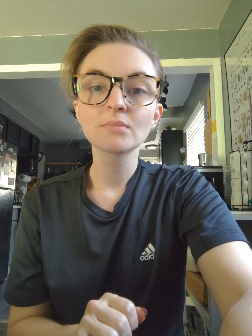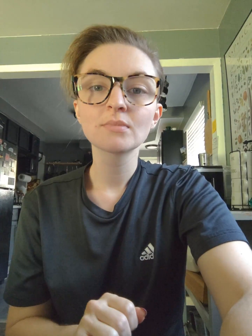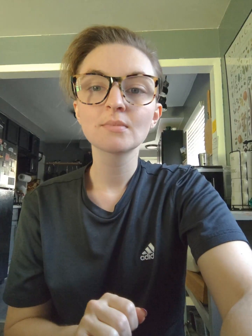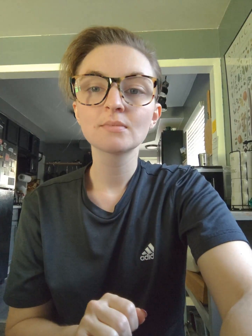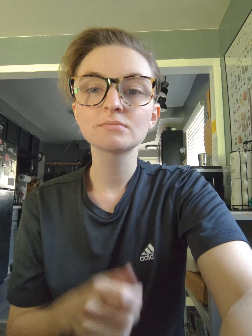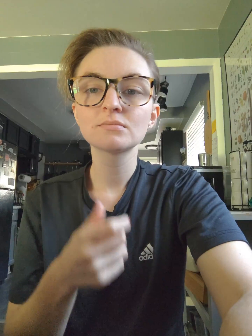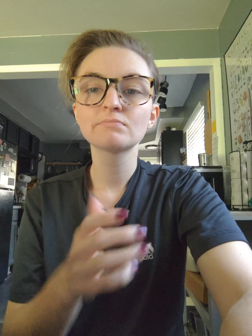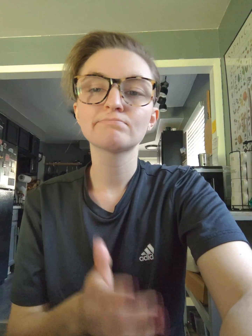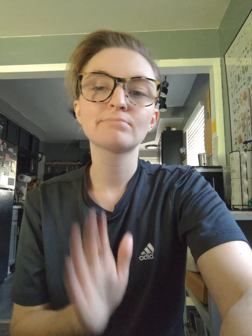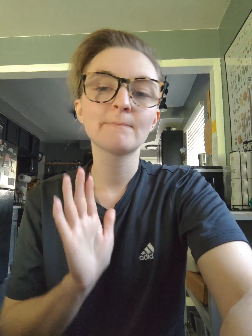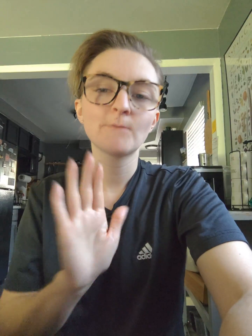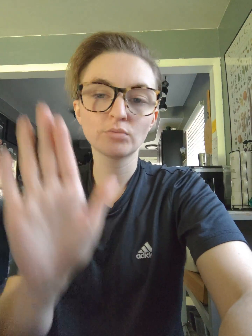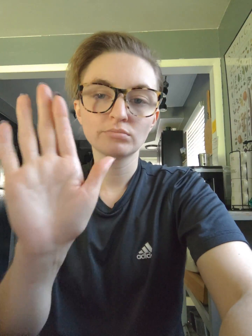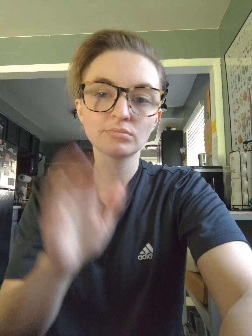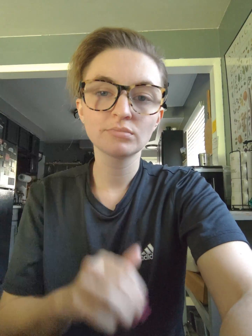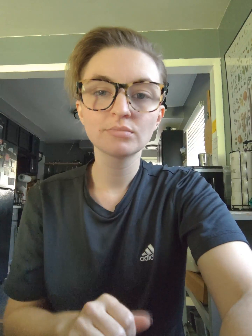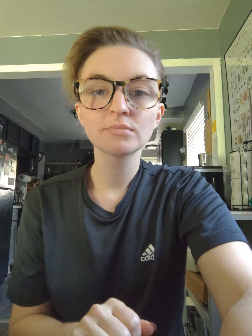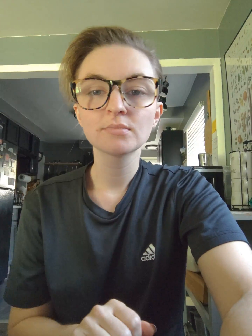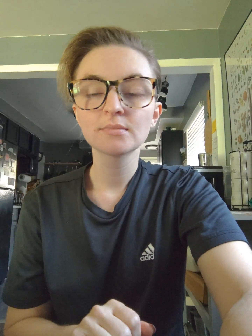push